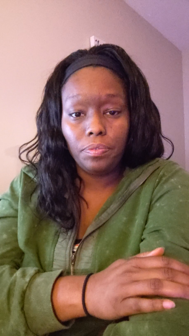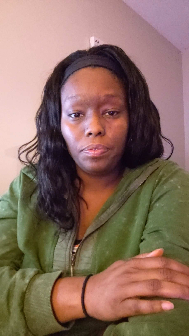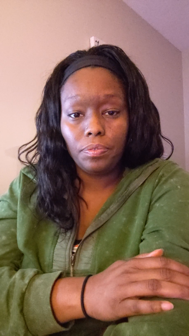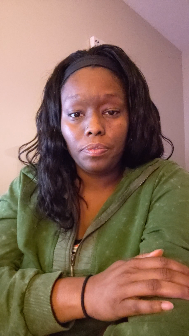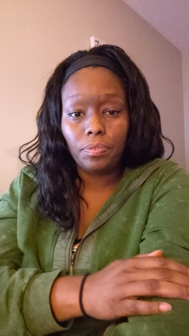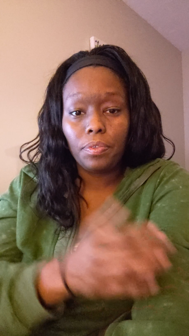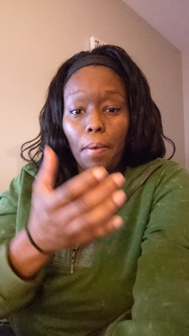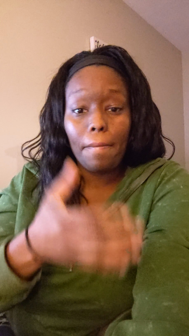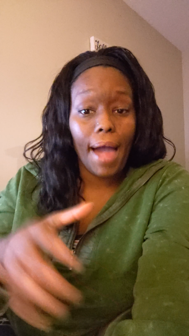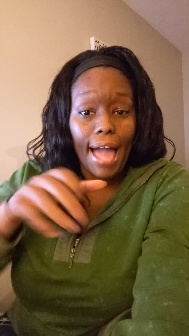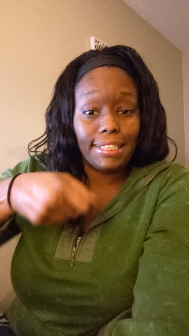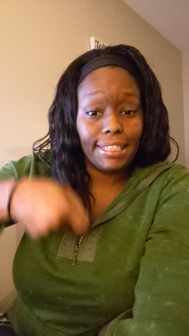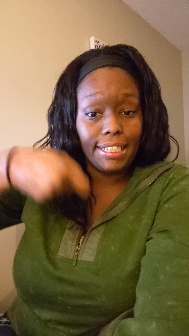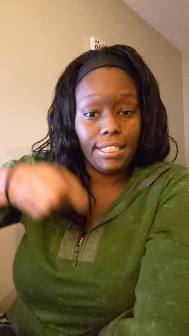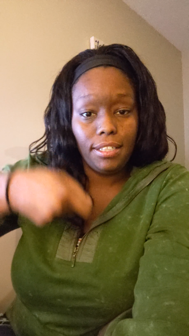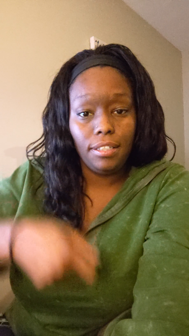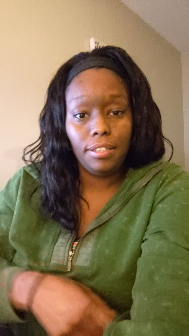basket